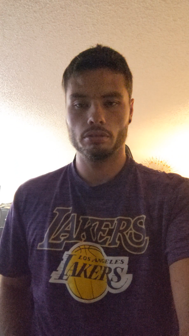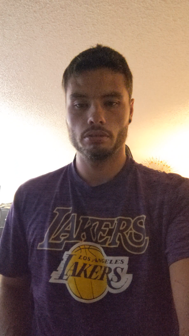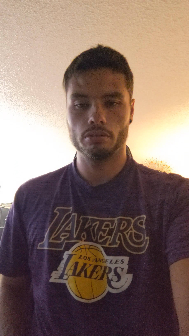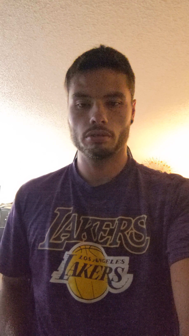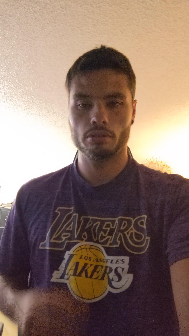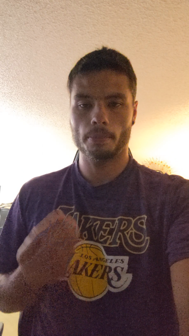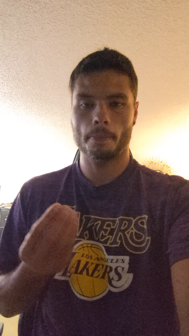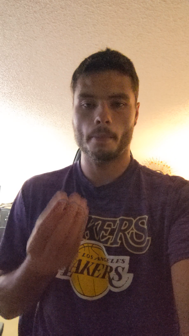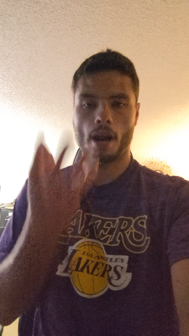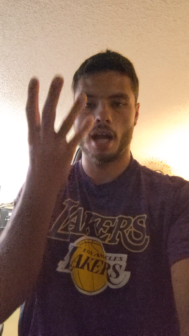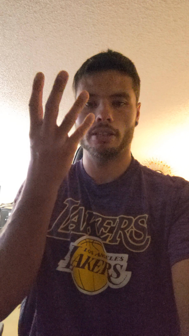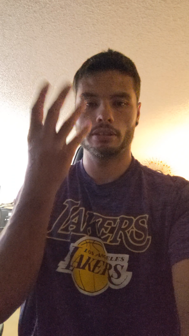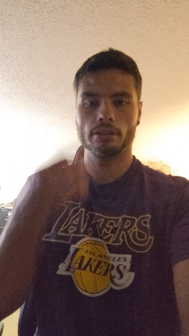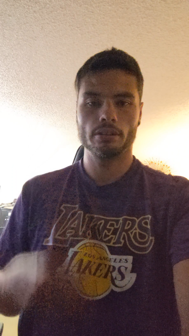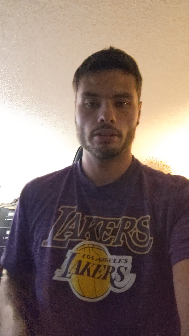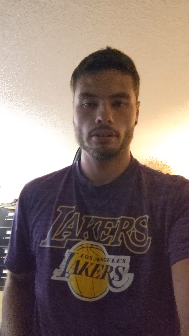plants